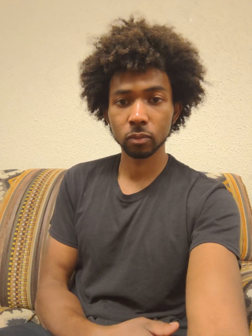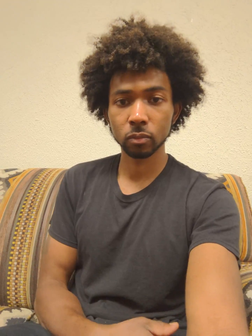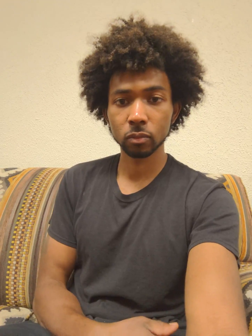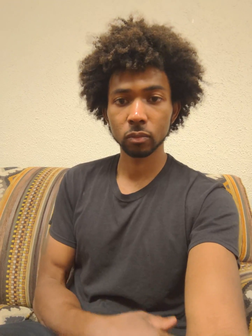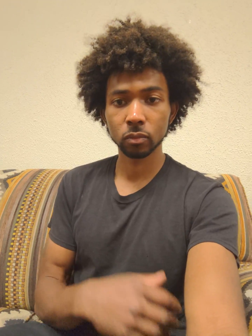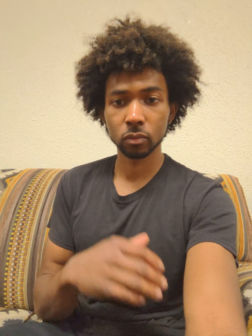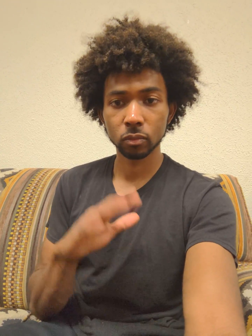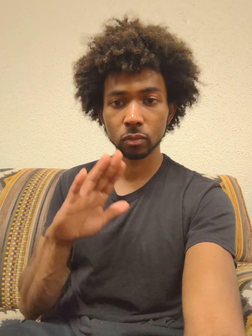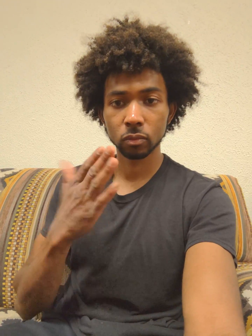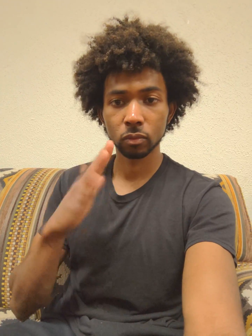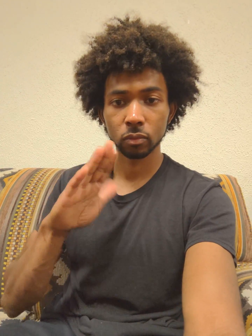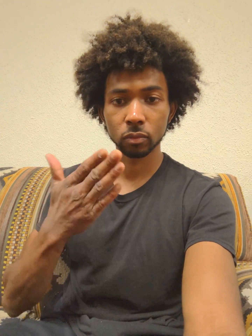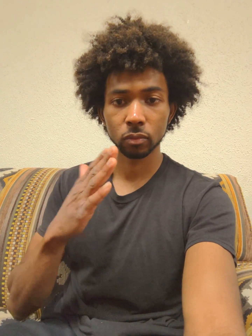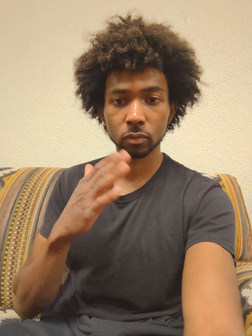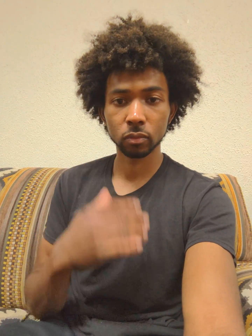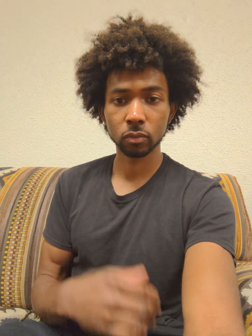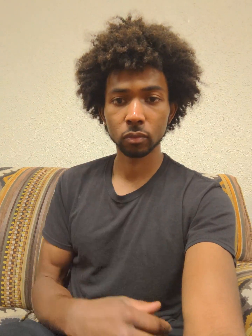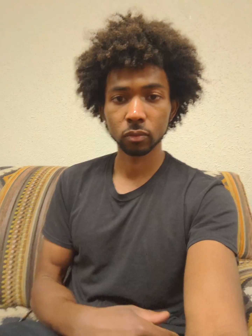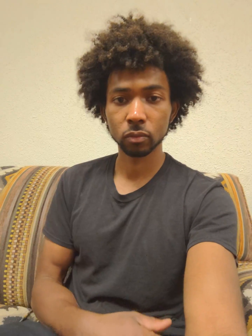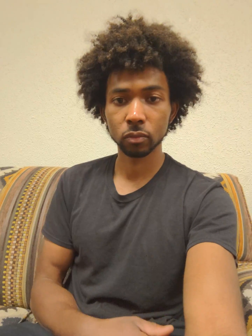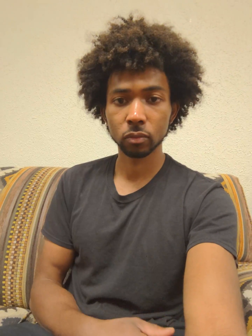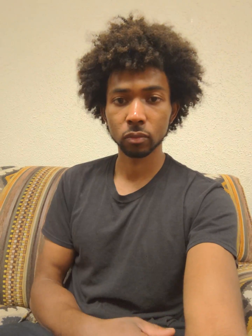downtown